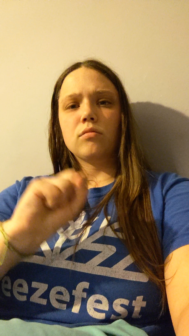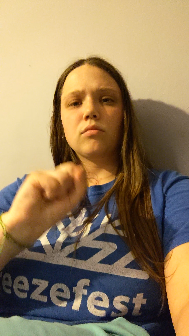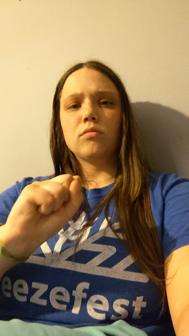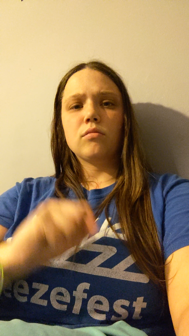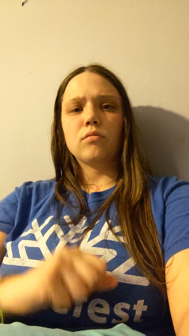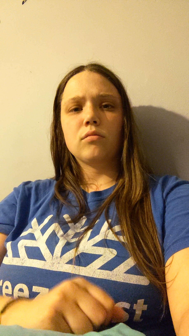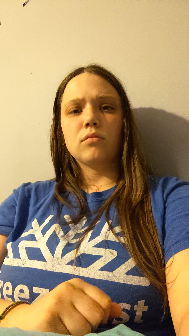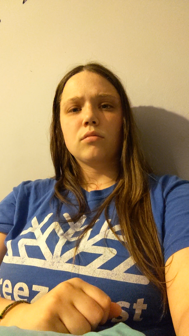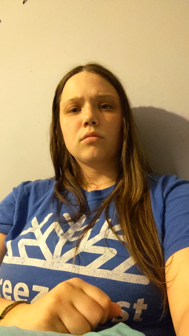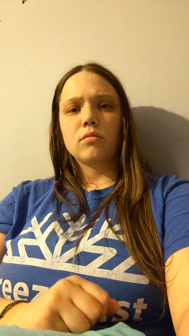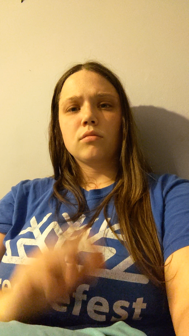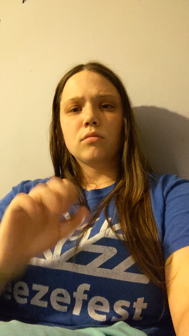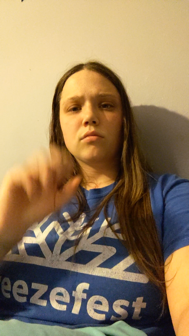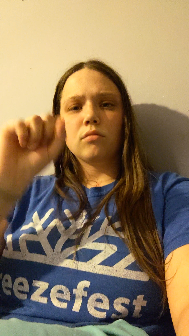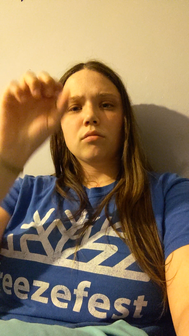ladder